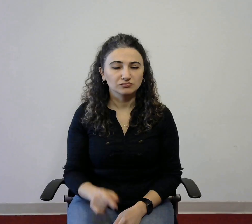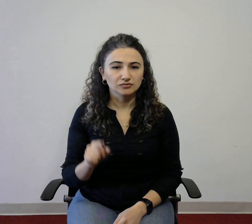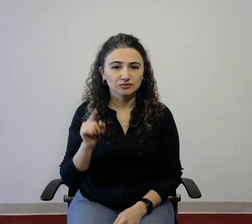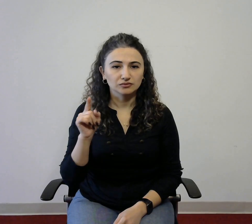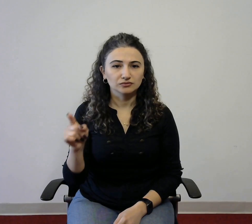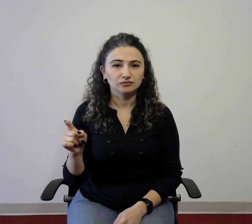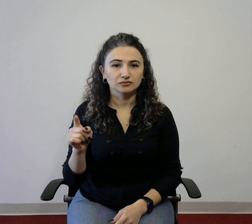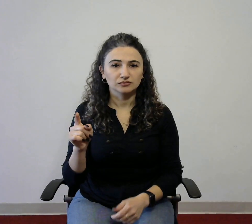O